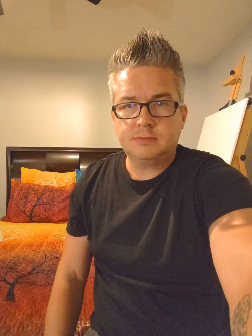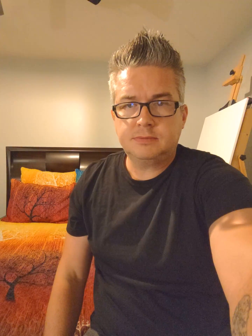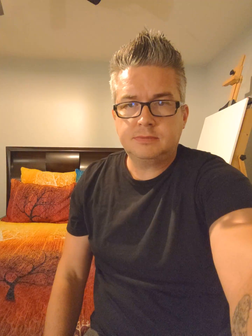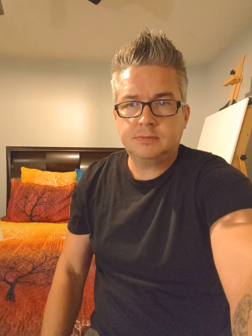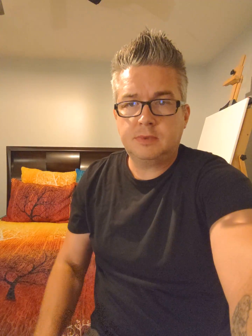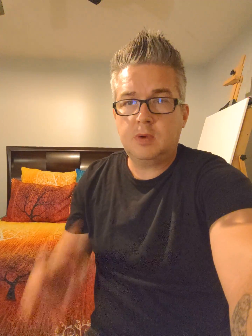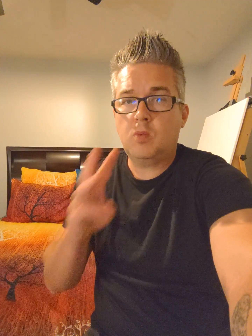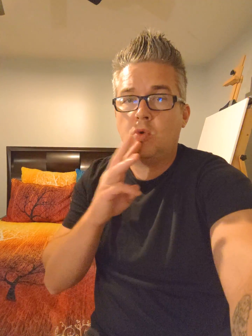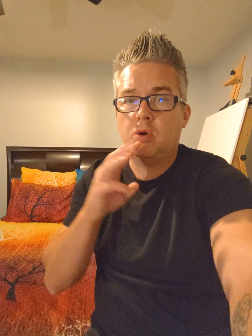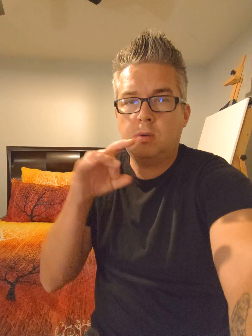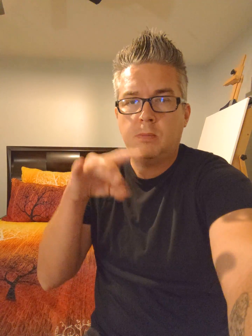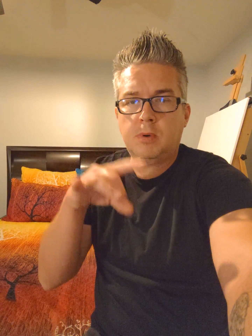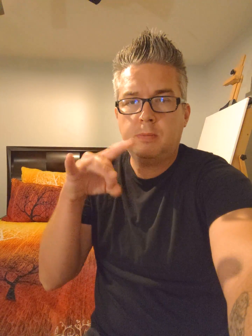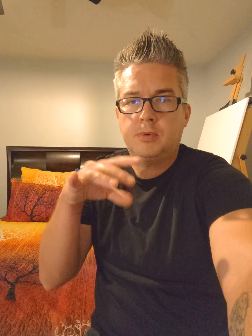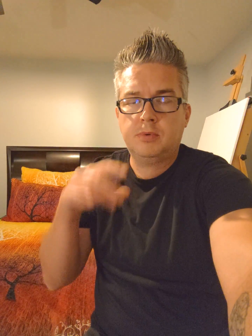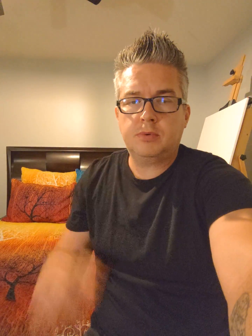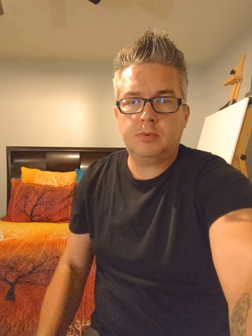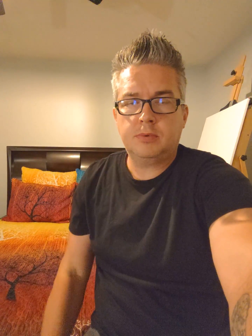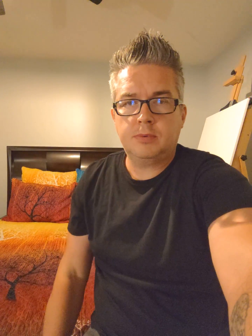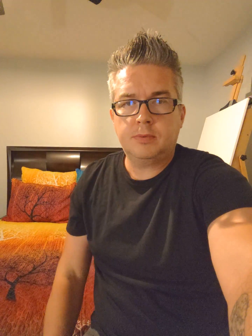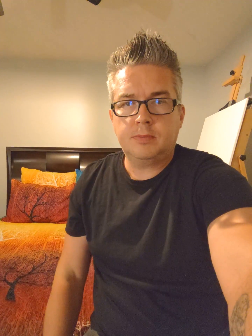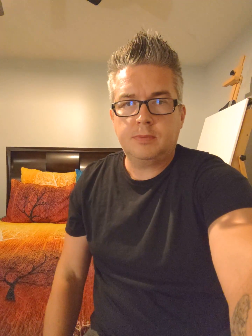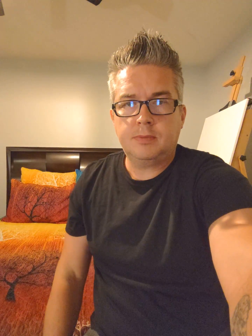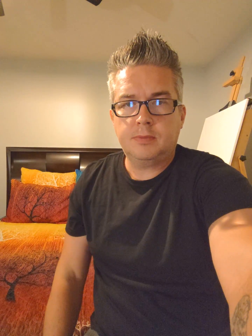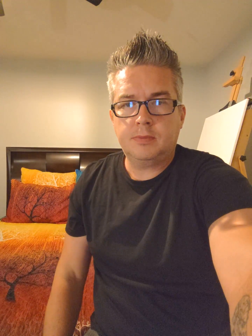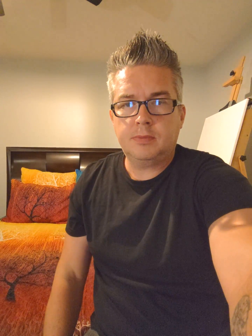melon